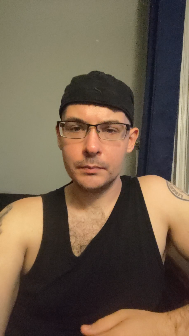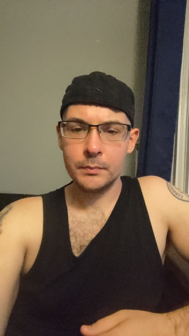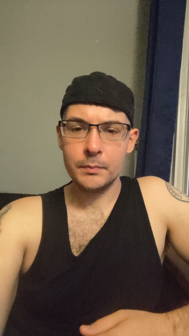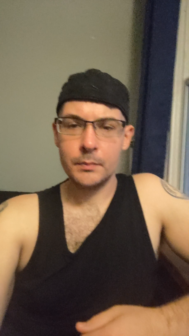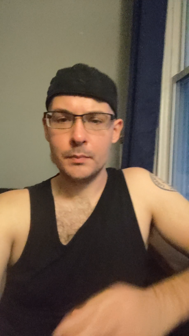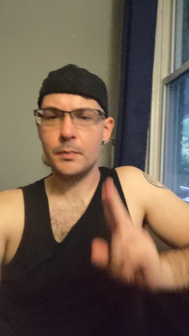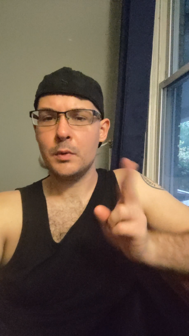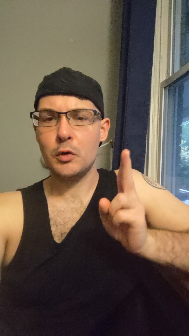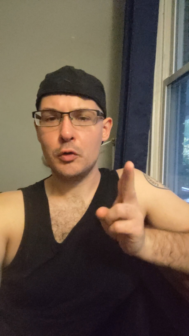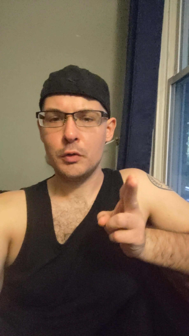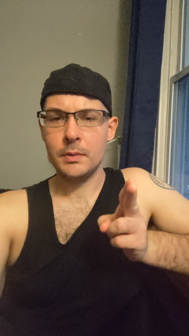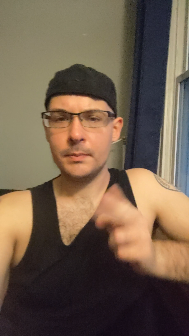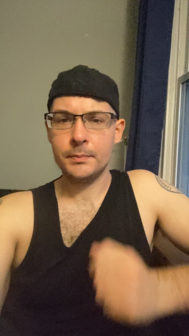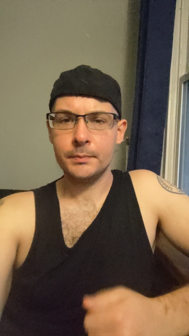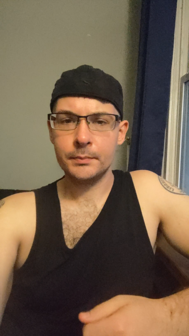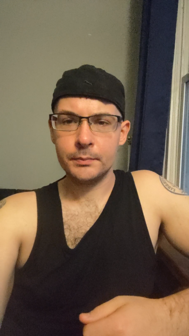hurry